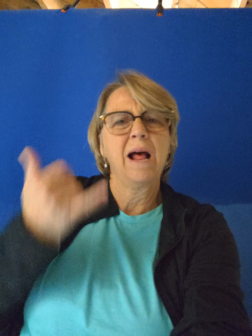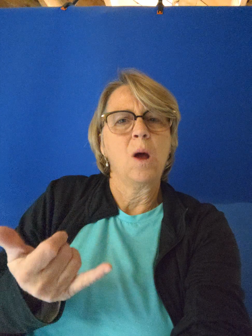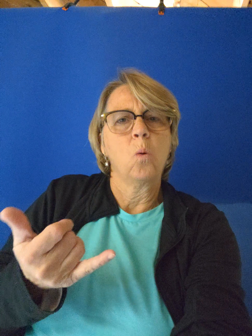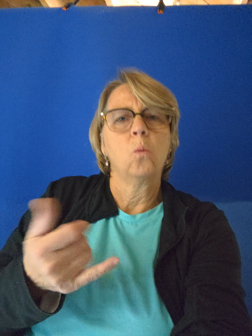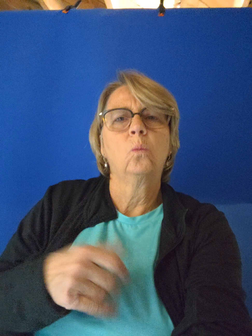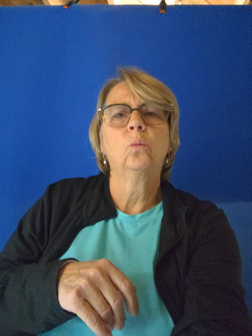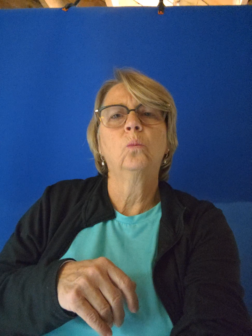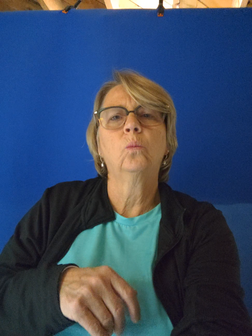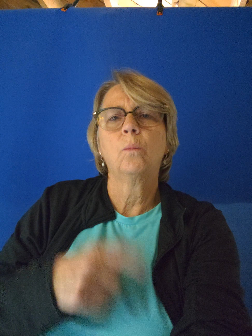now